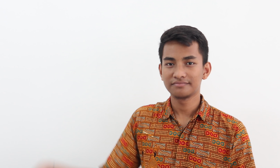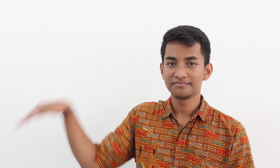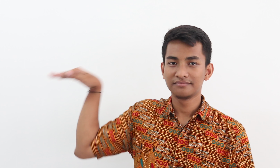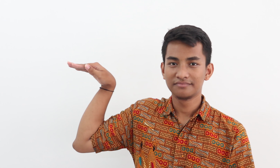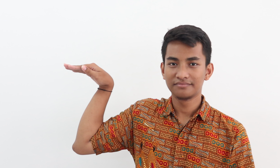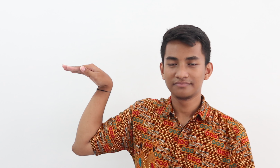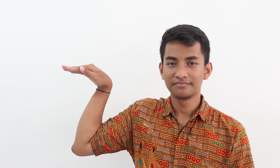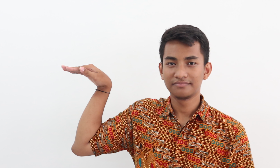Z